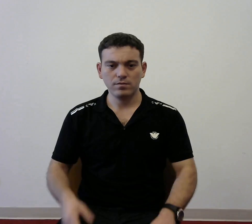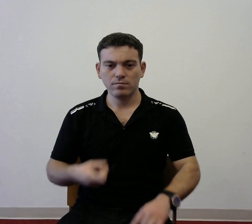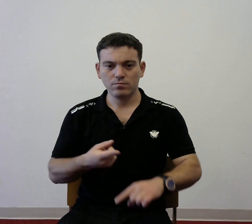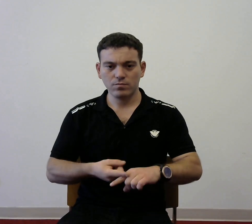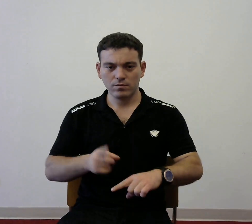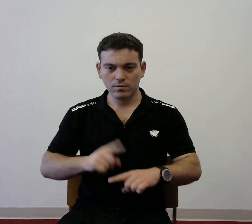bu